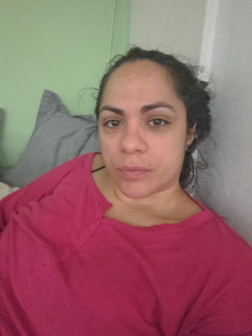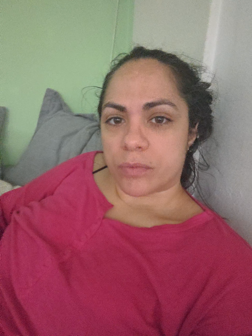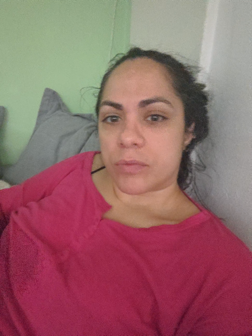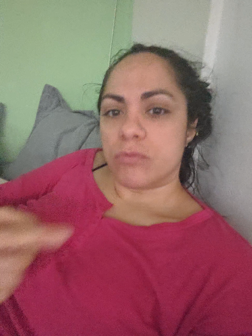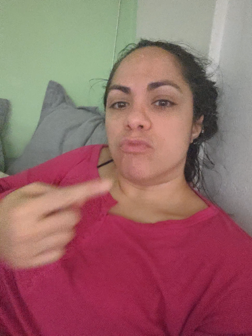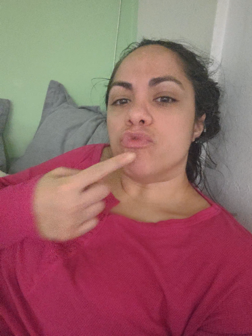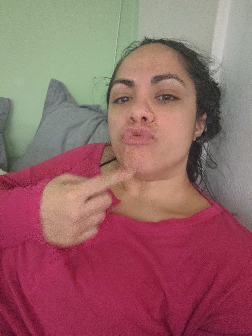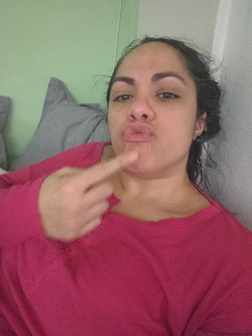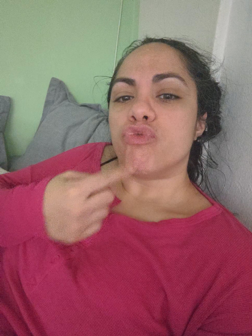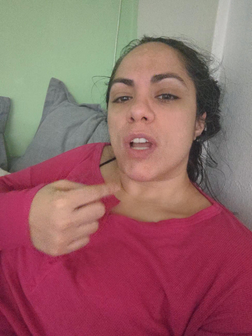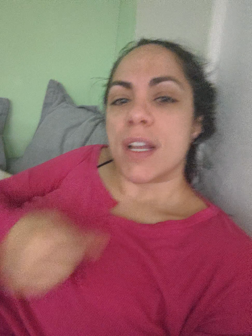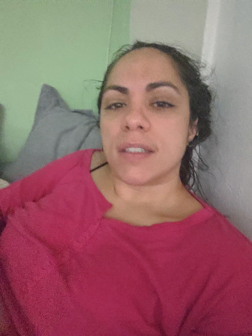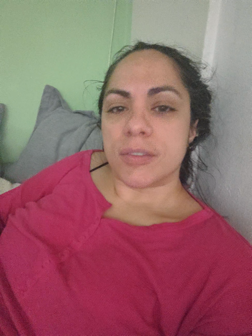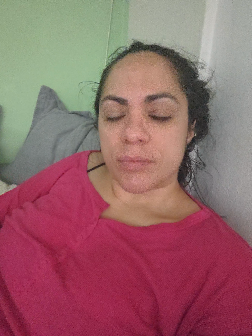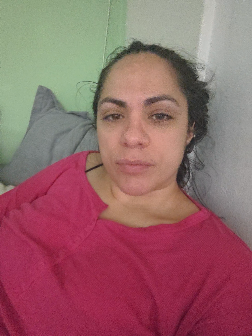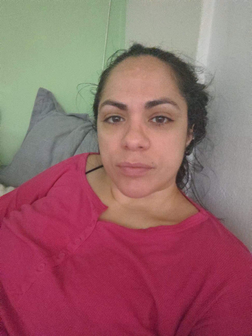red